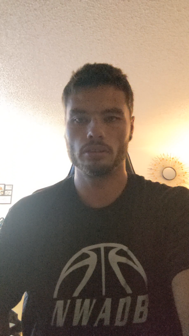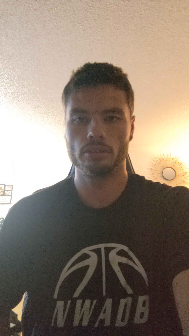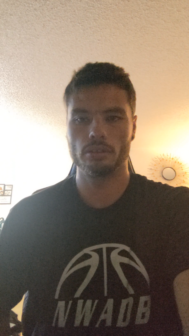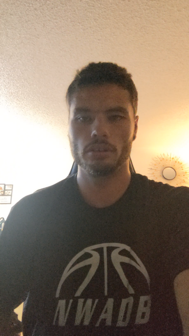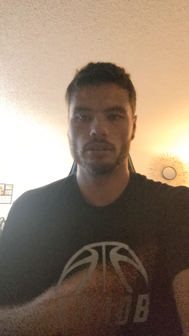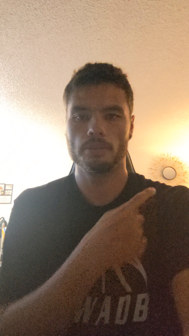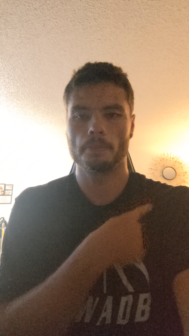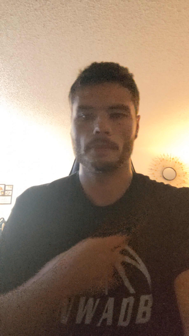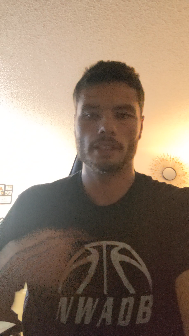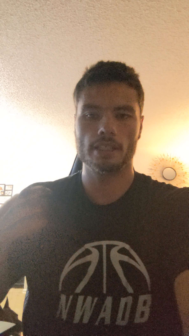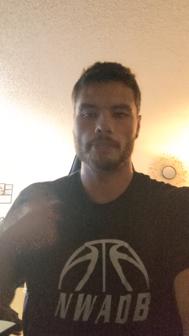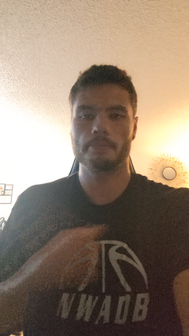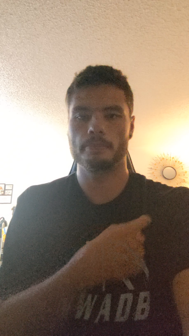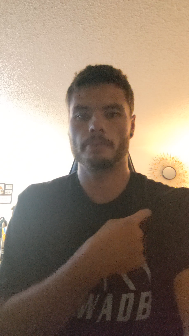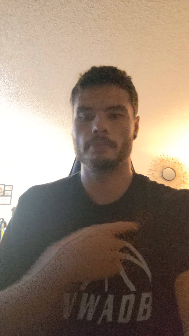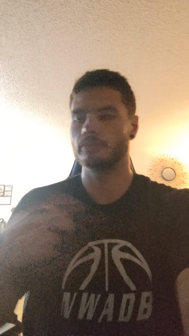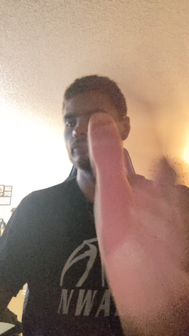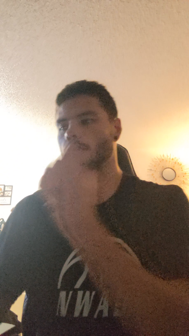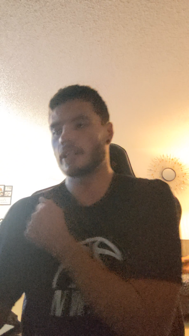bib